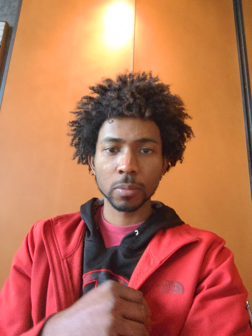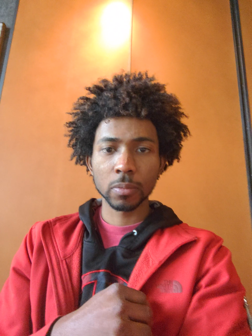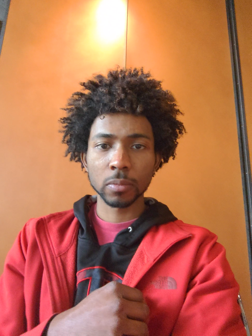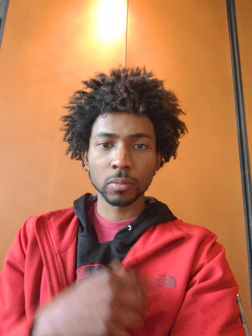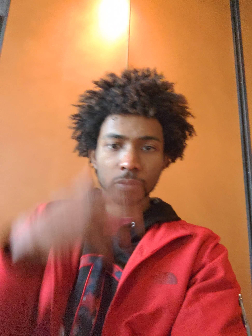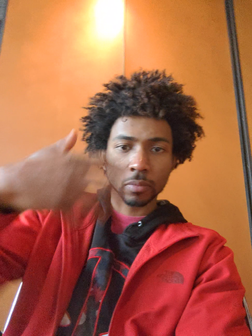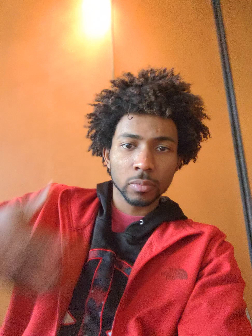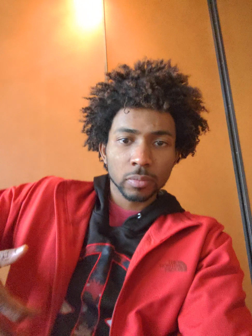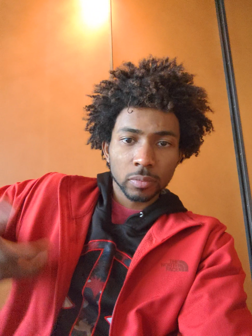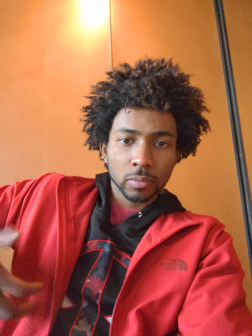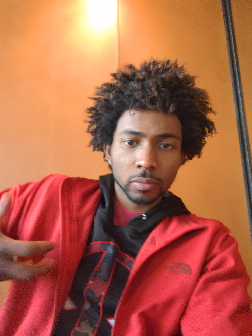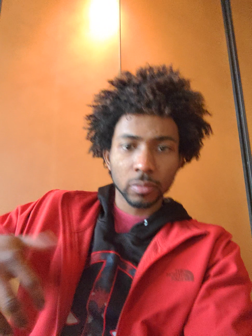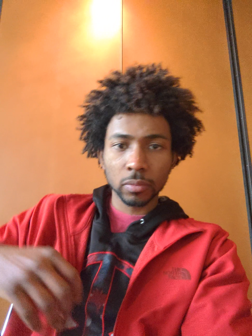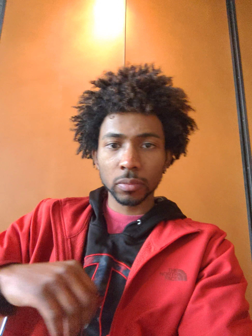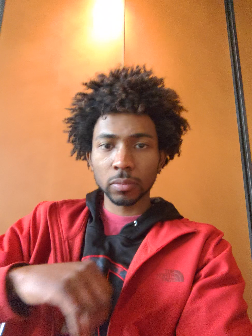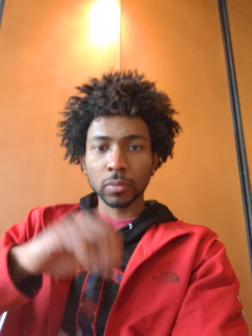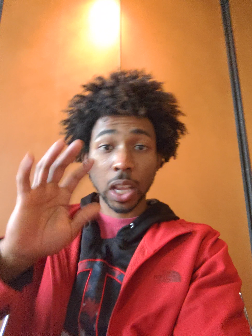donkey